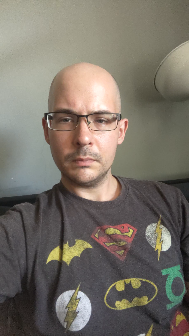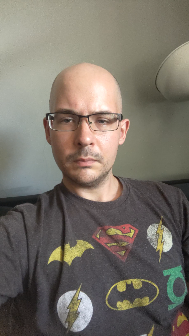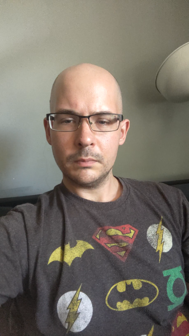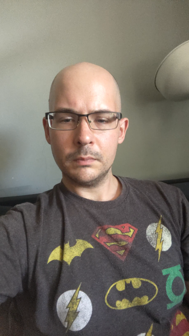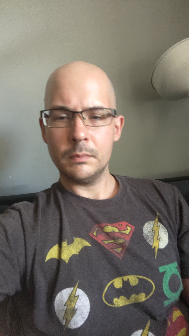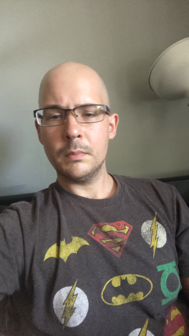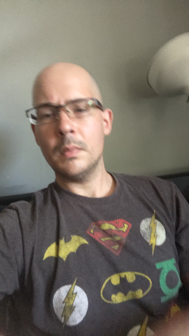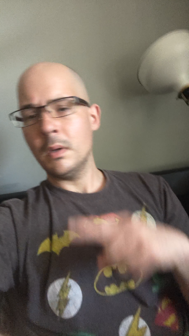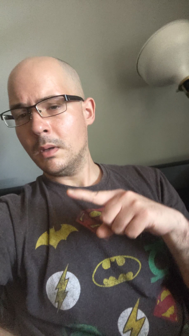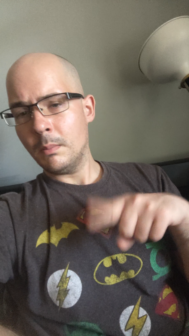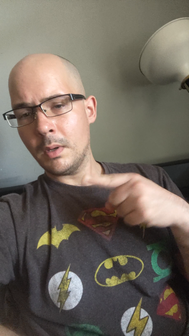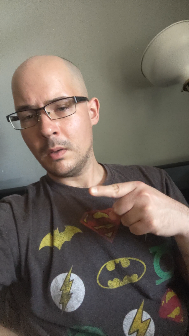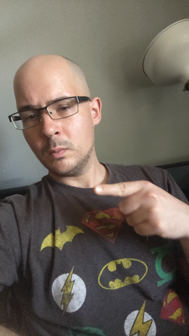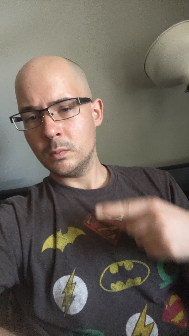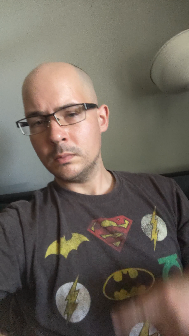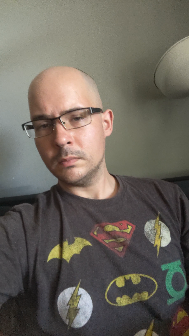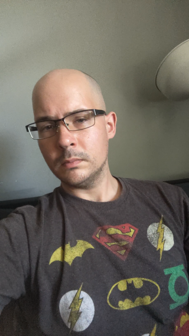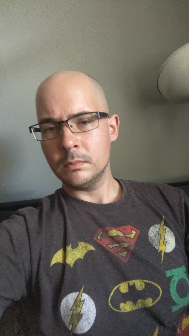about